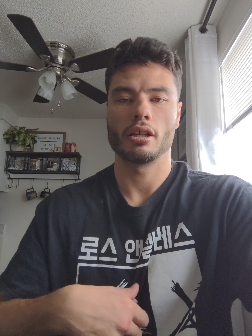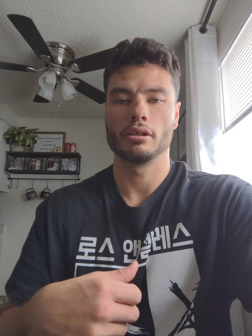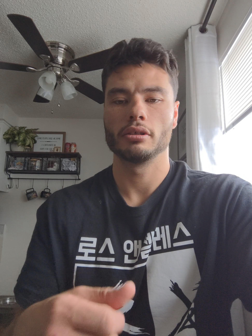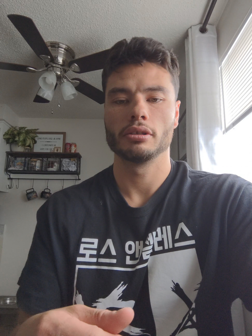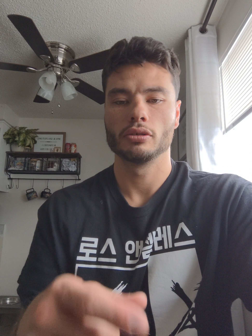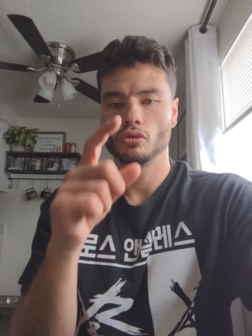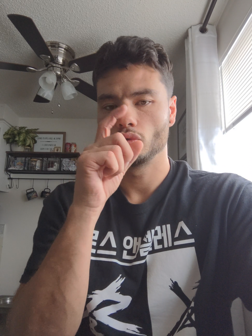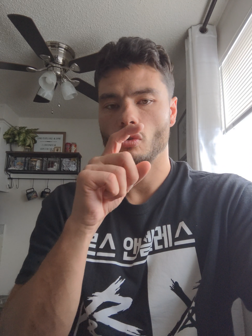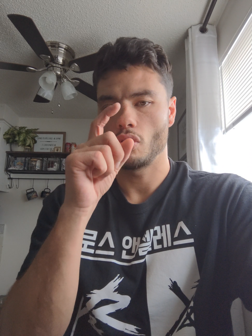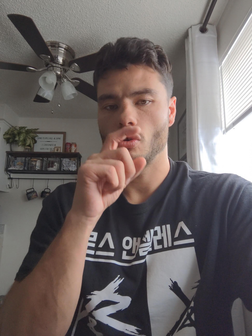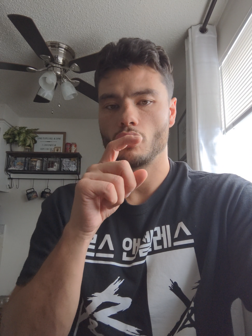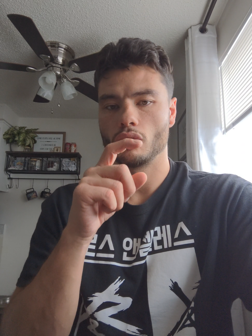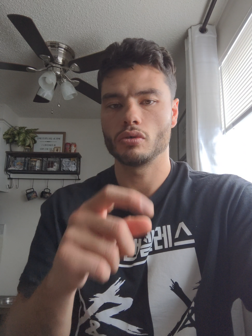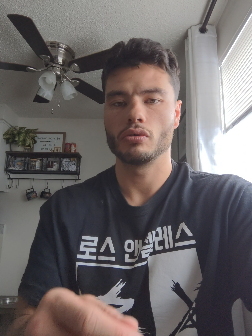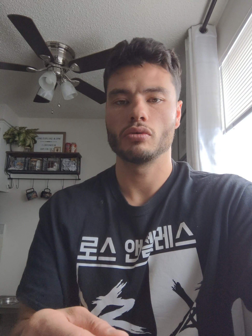doll